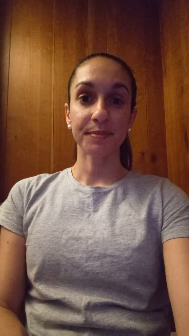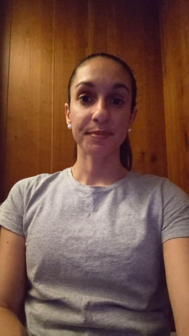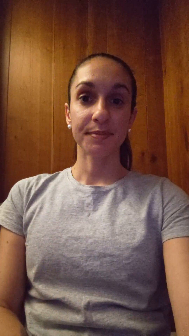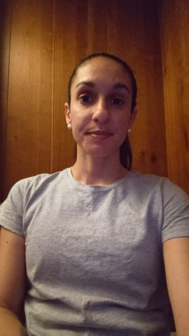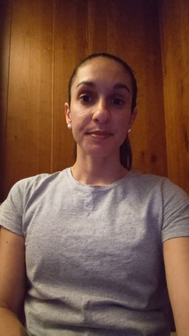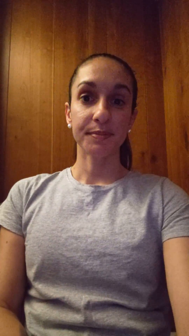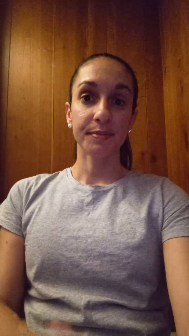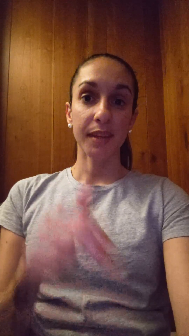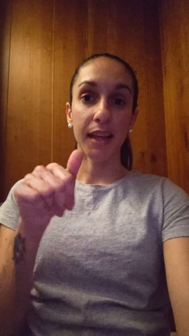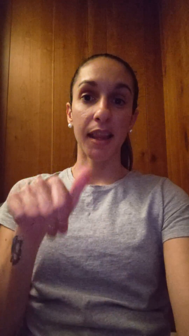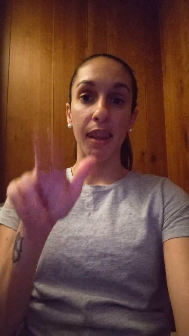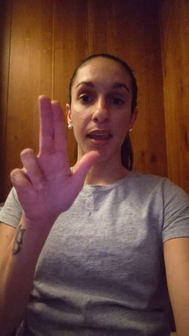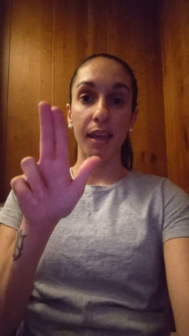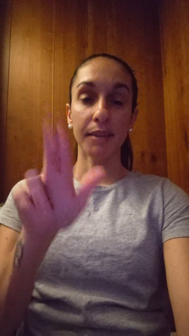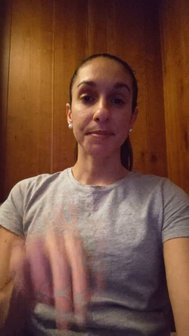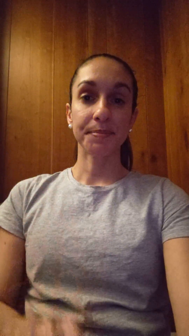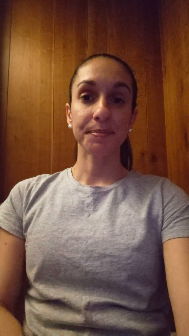lick